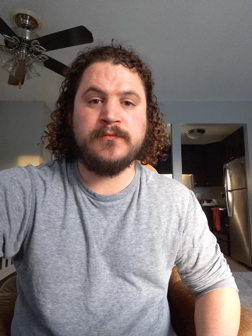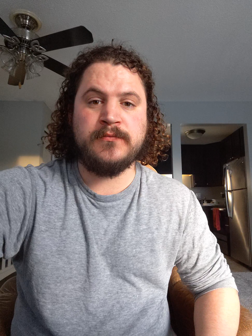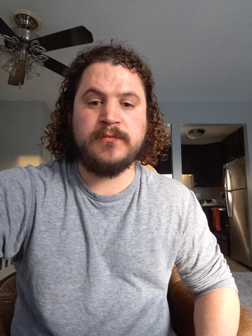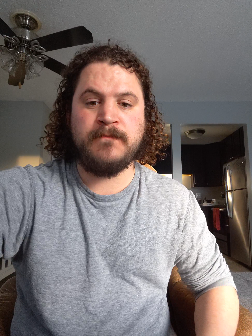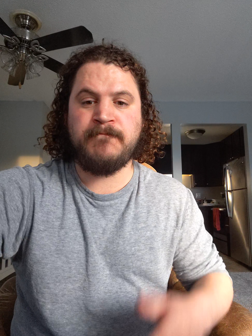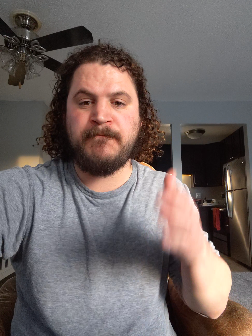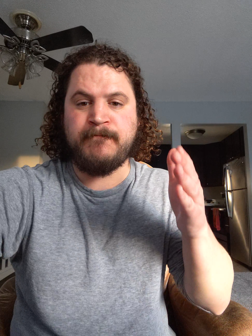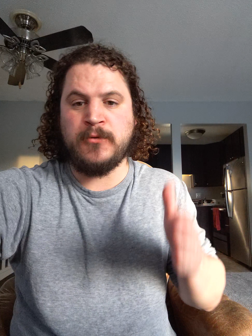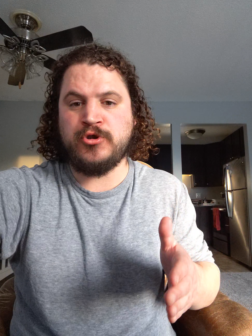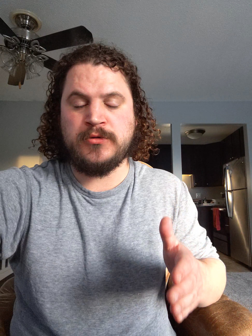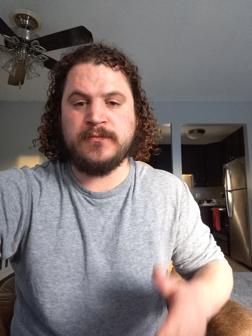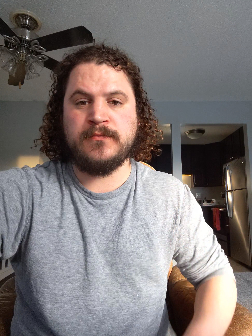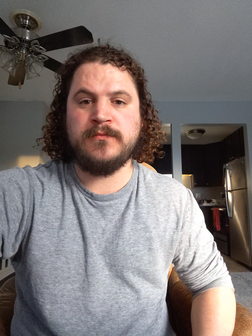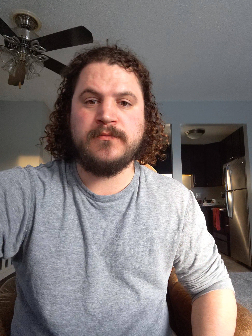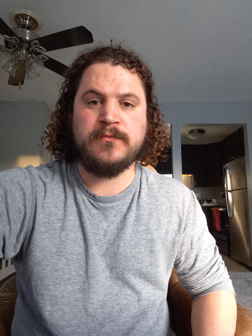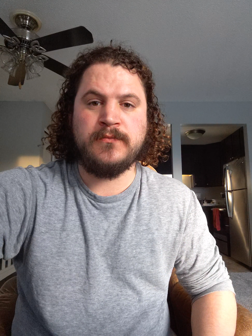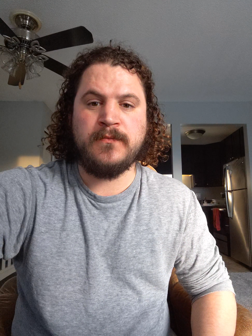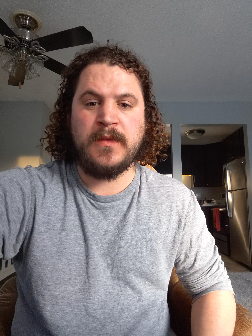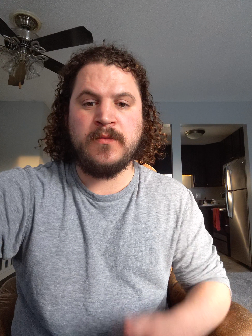person